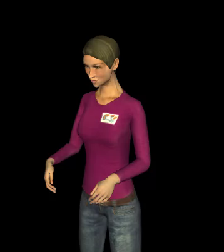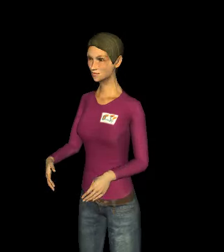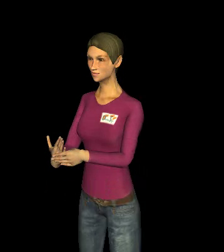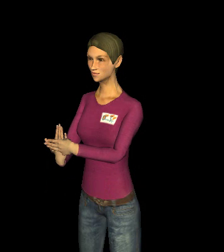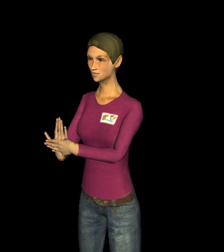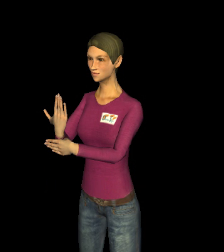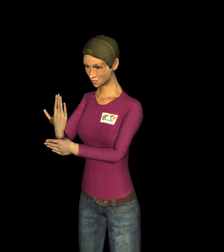صباح